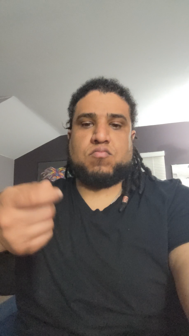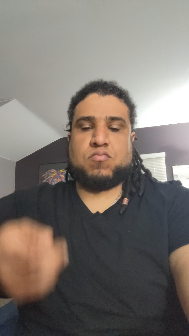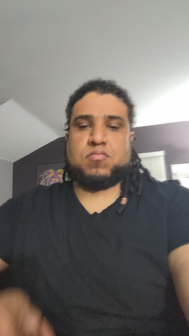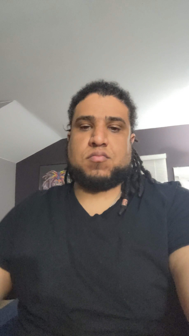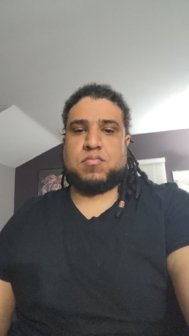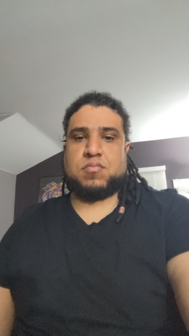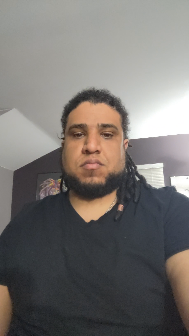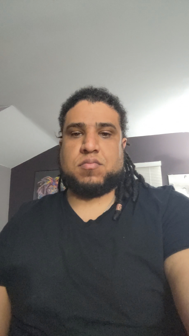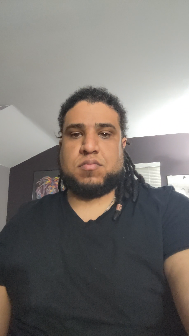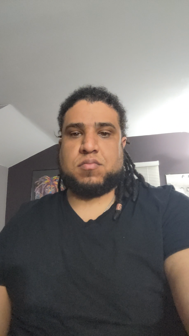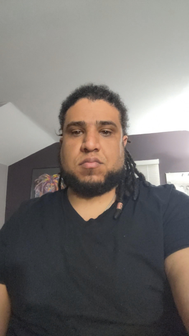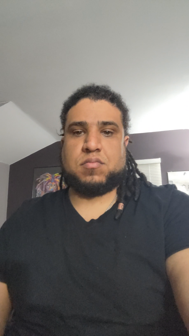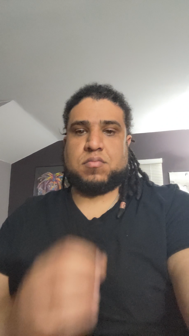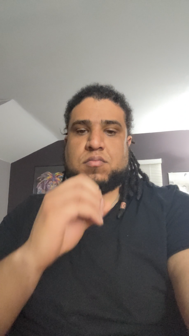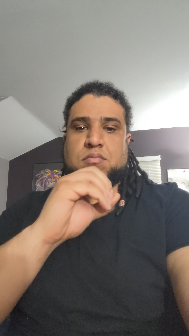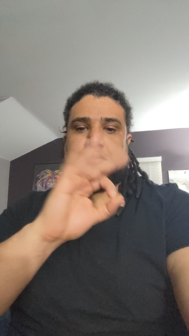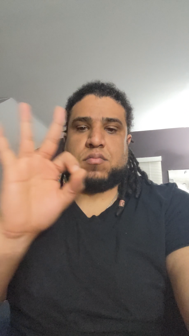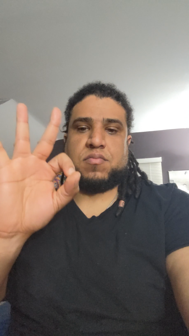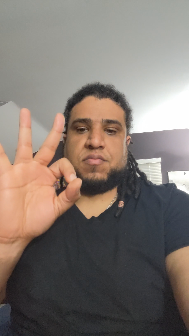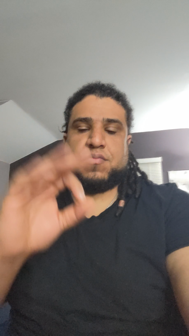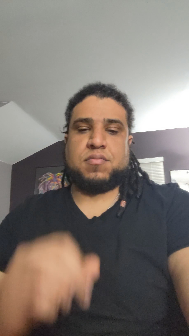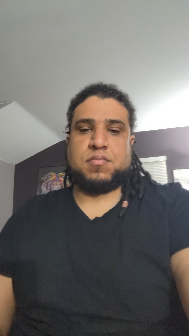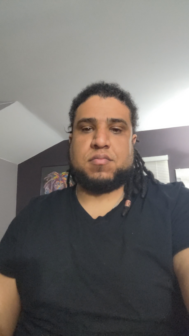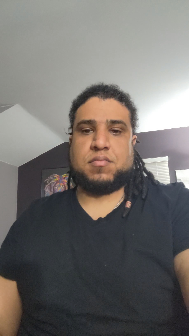off